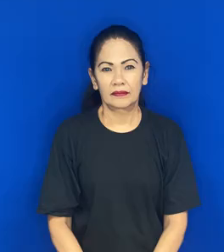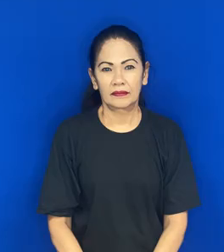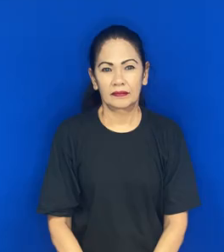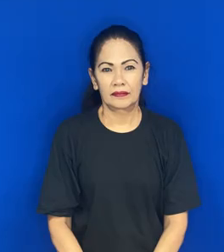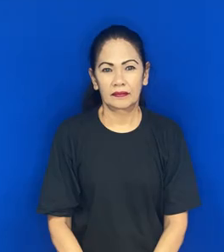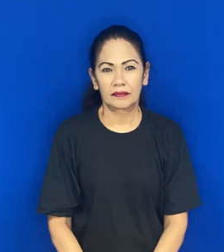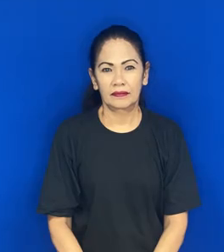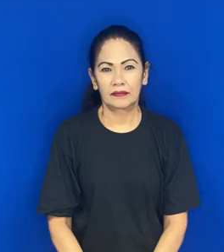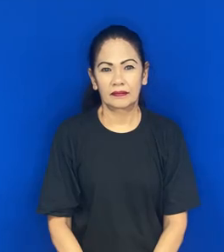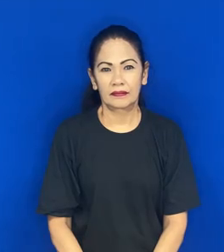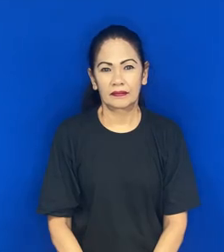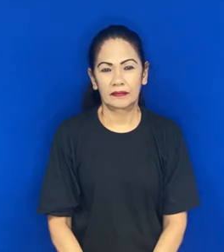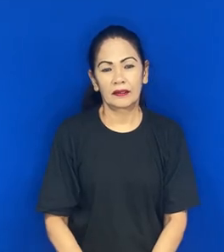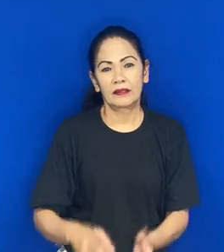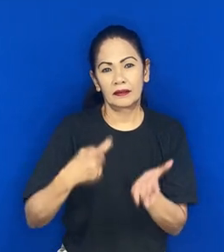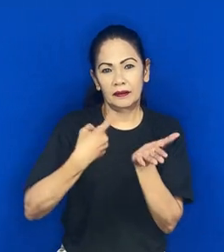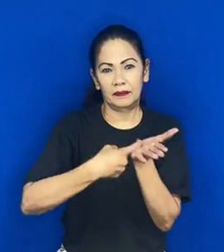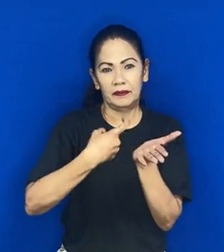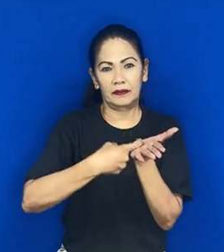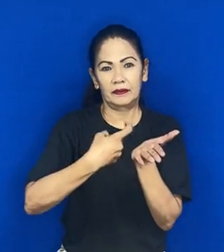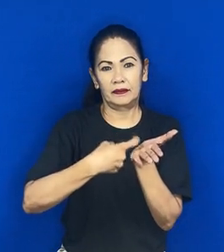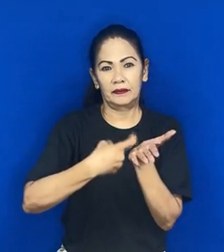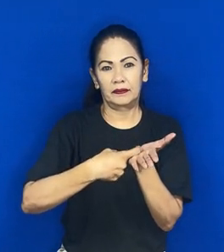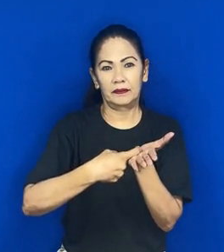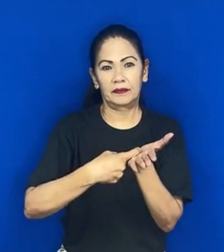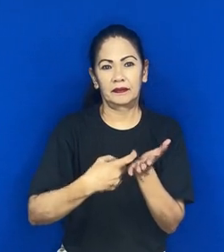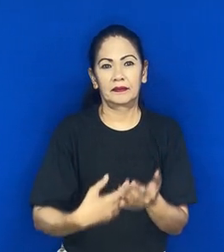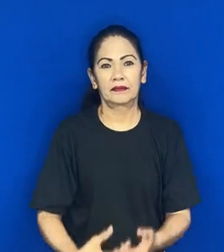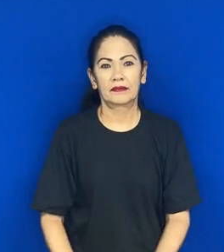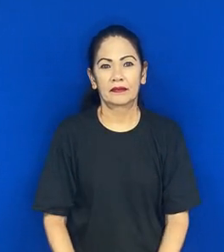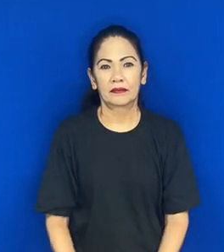shrimp